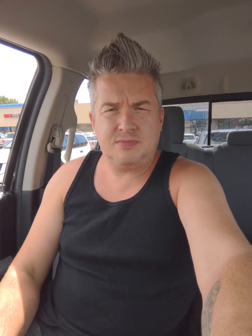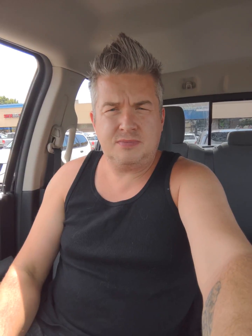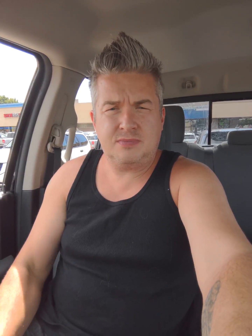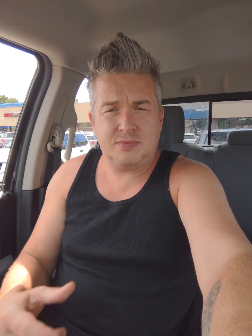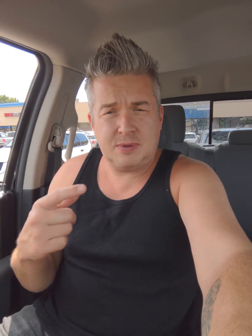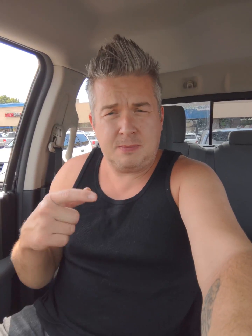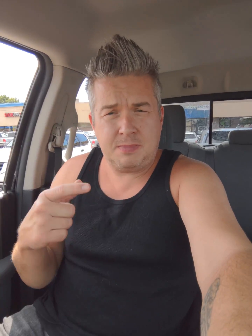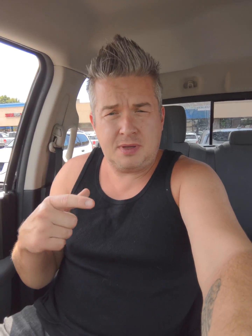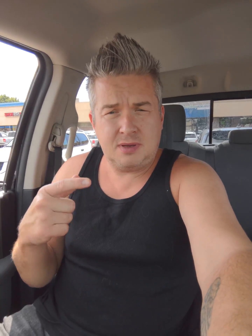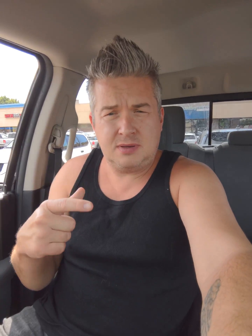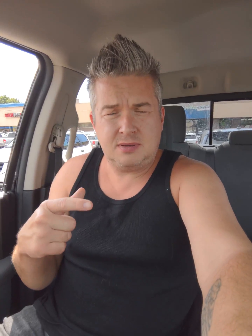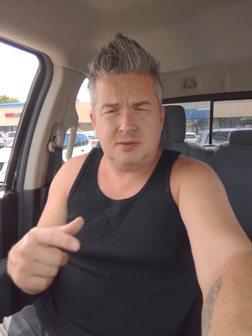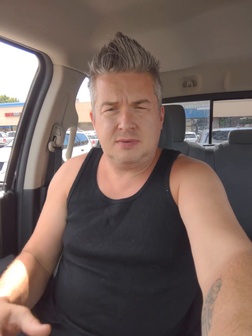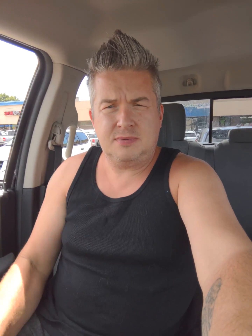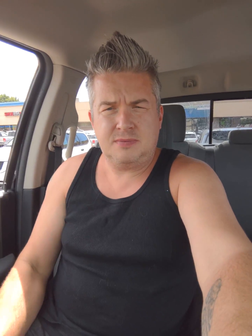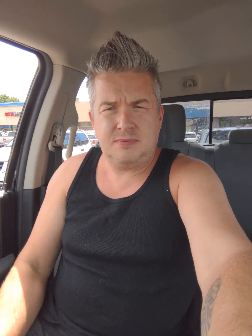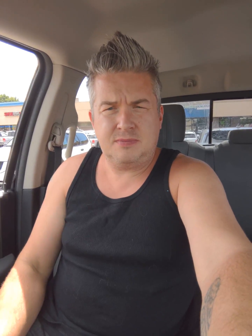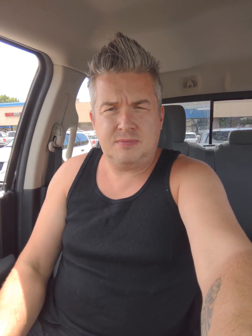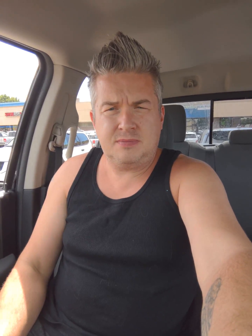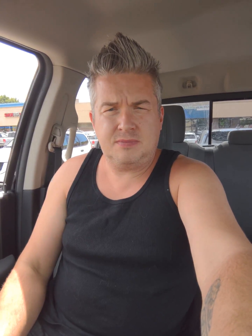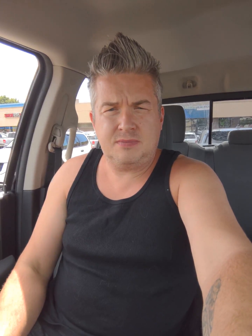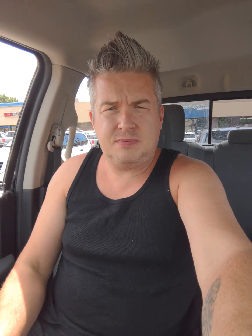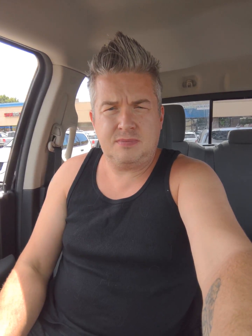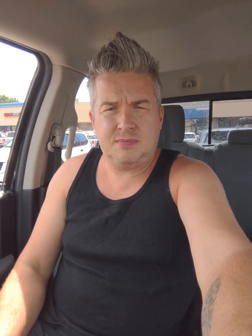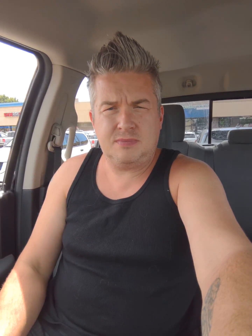plate